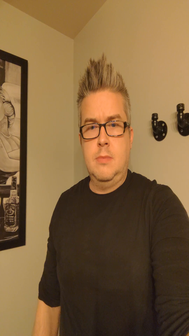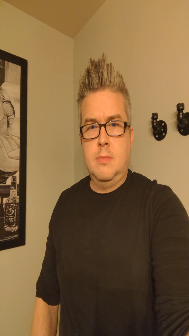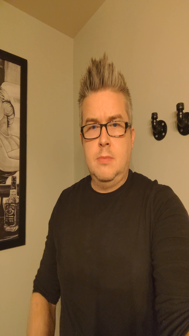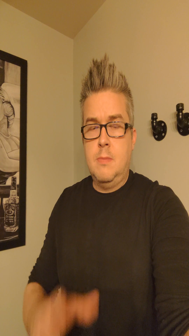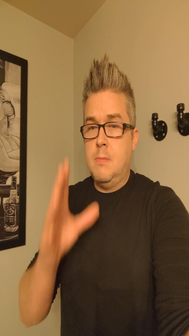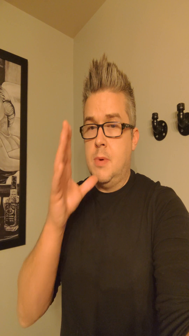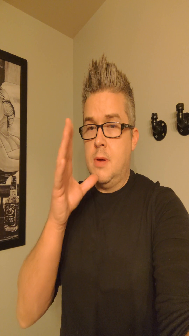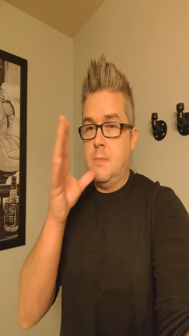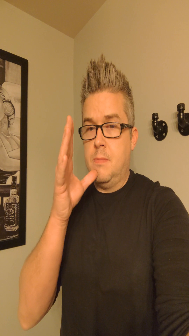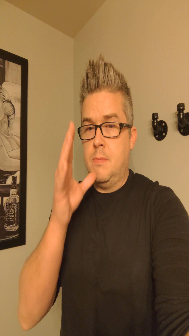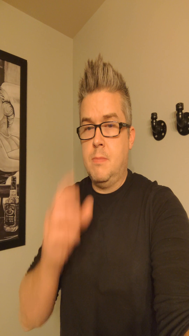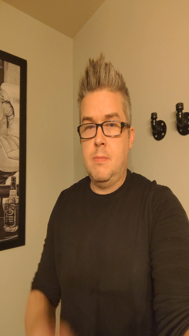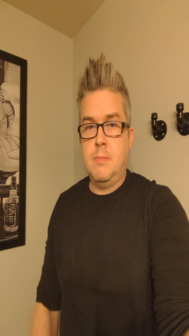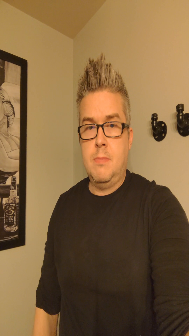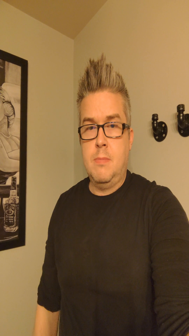mom